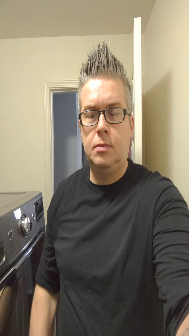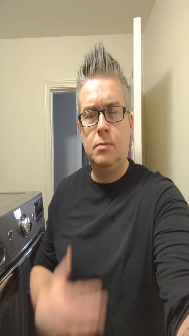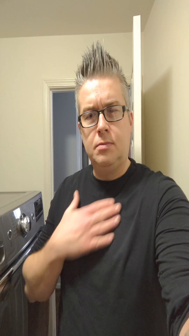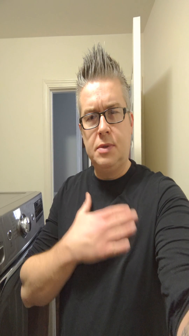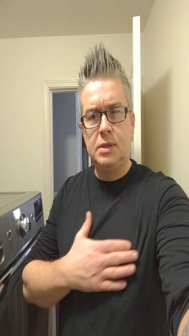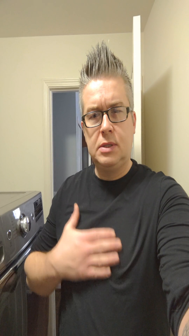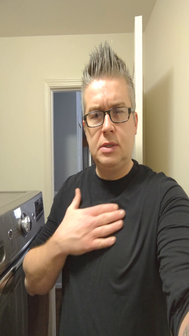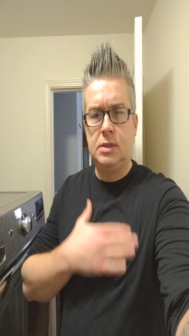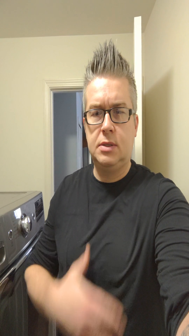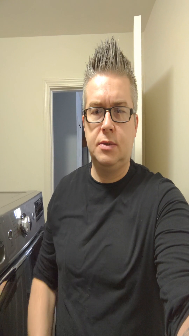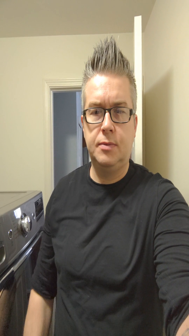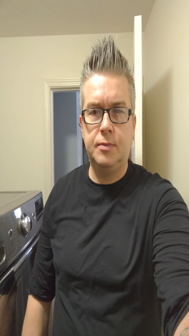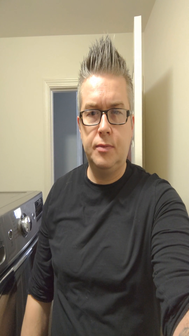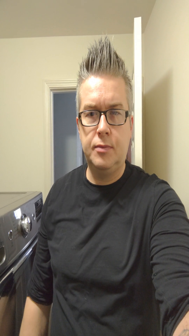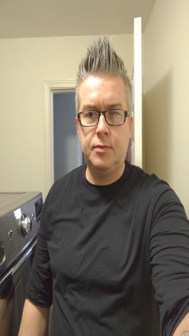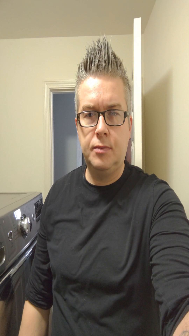please